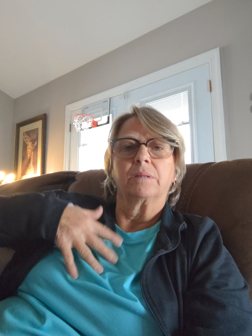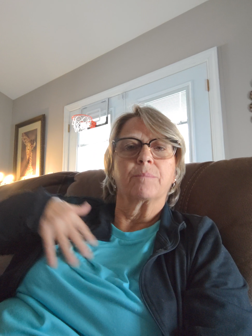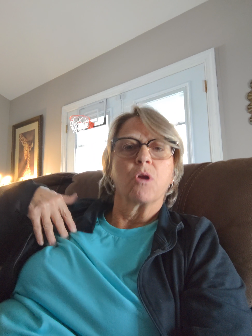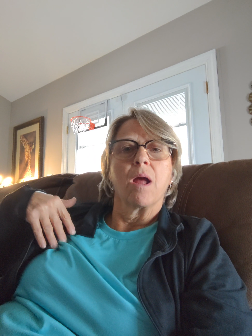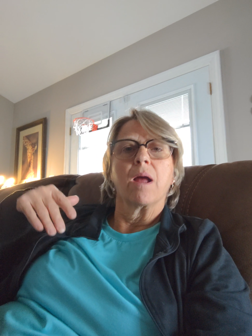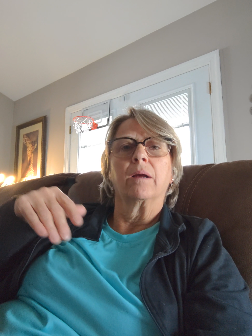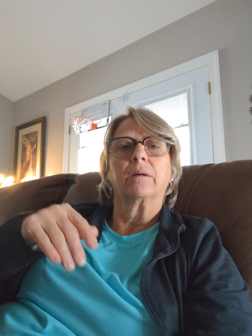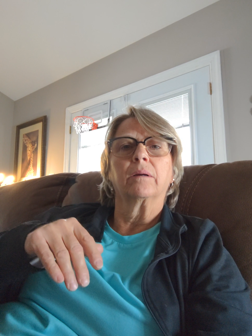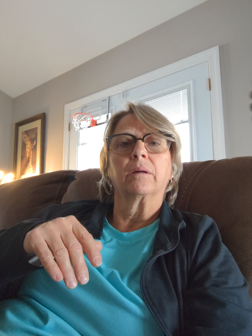zebra